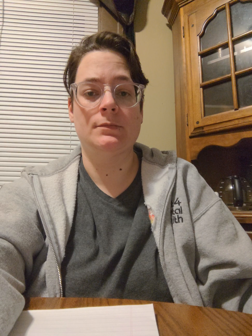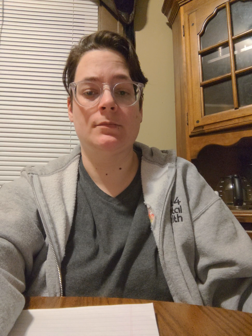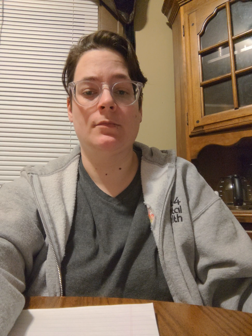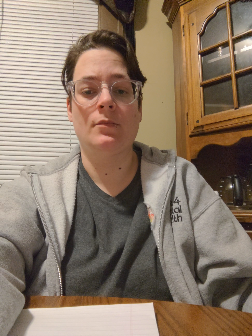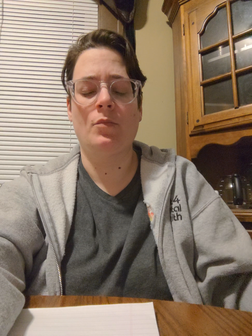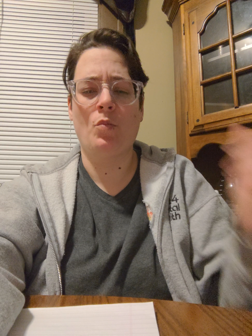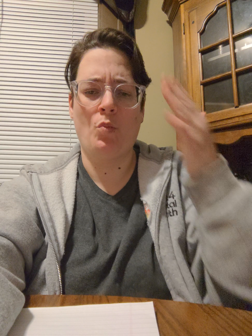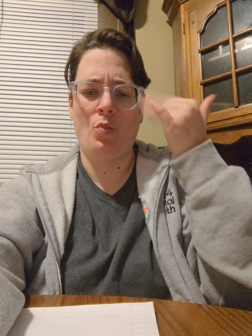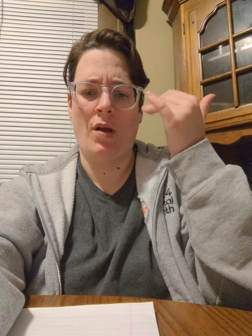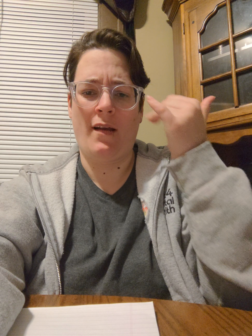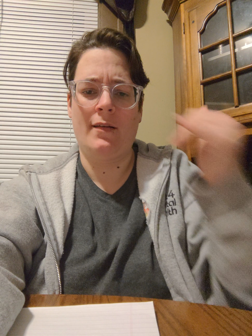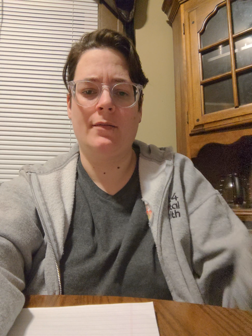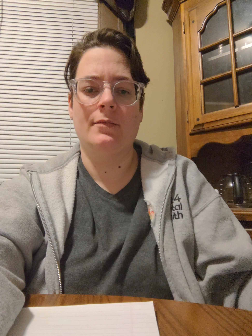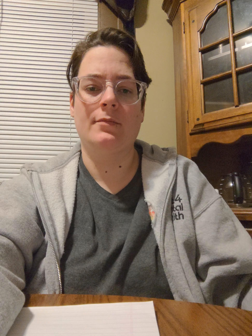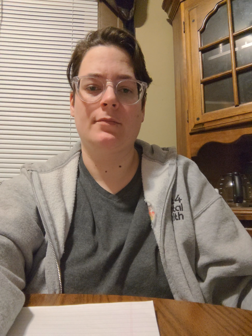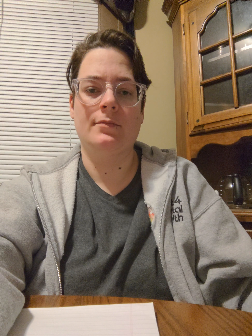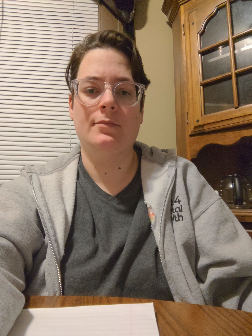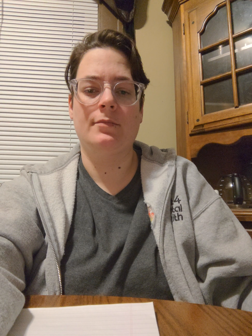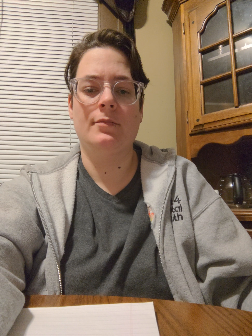why